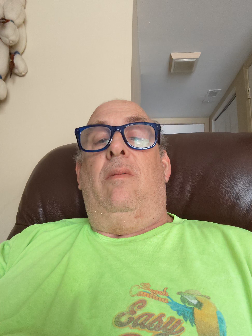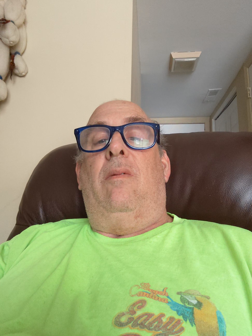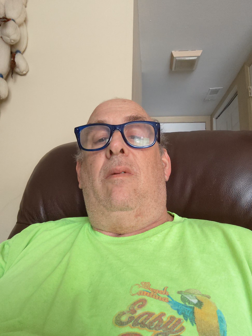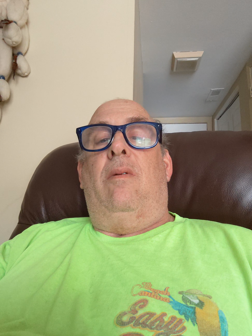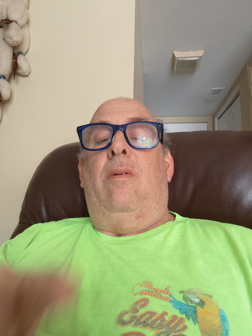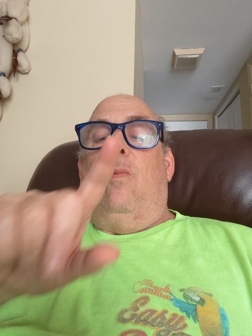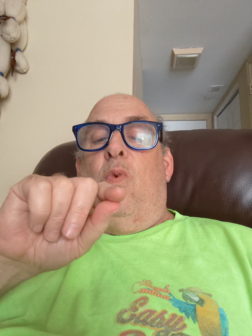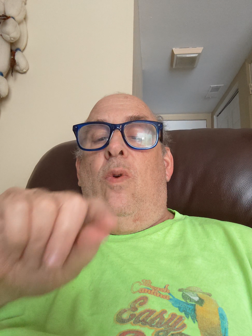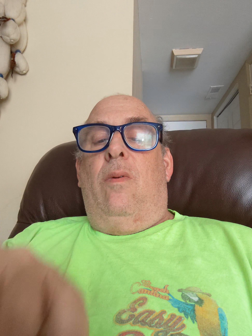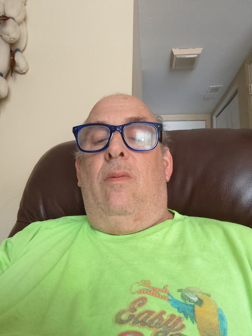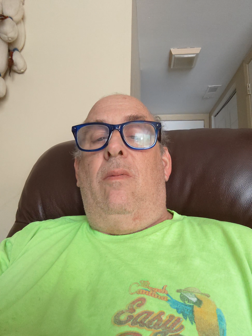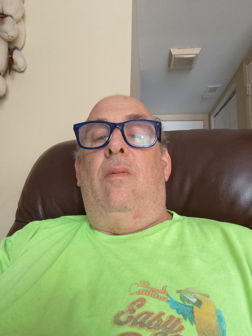bird